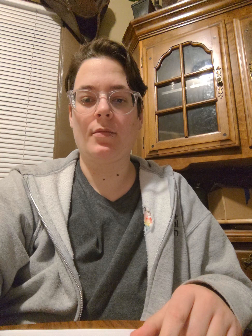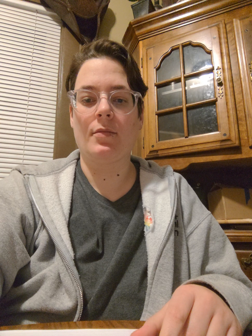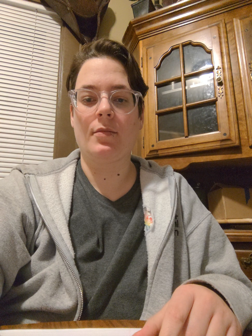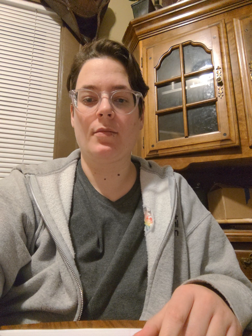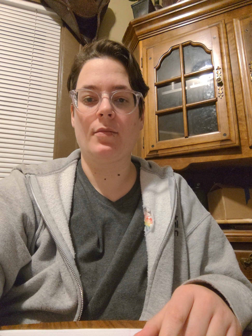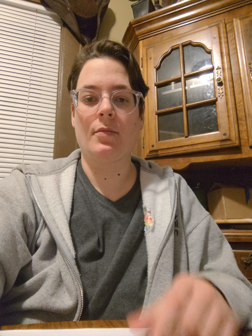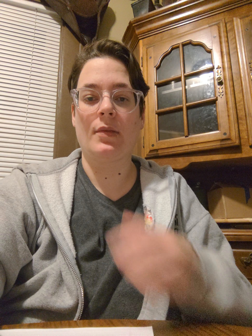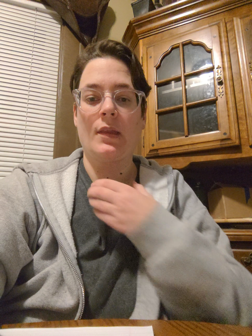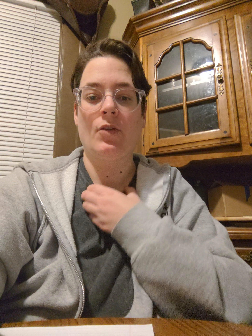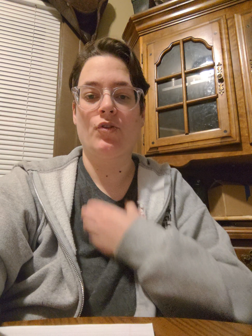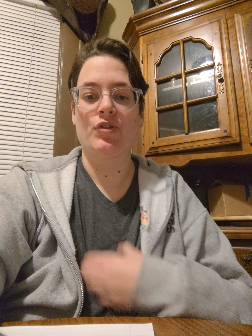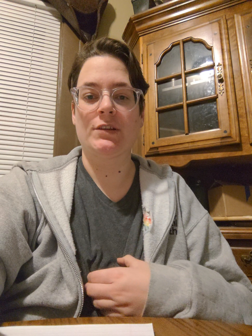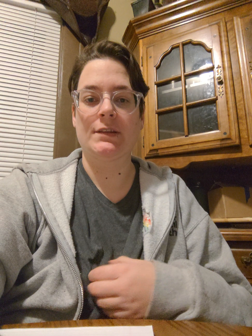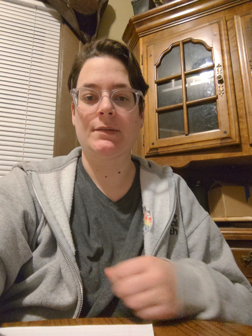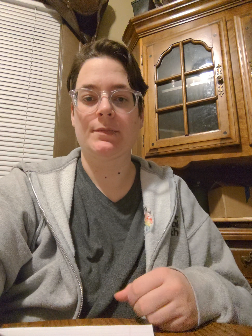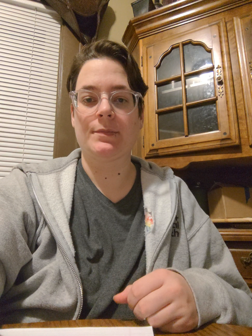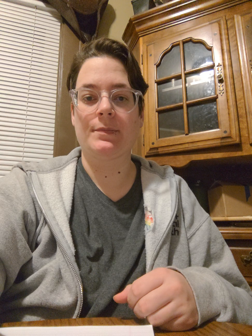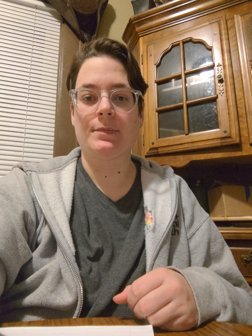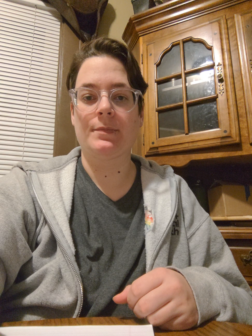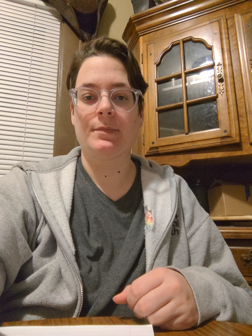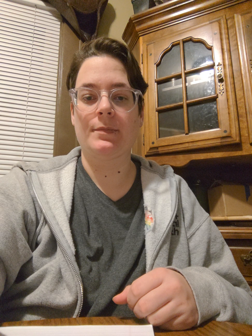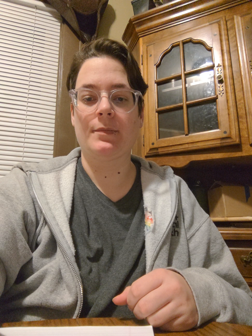hungry